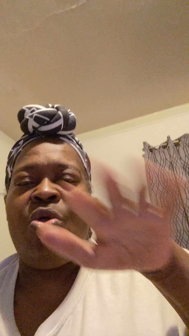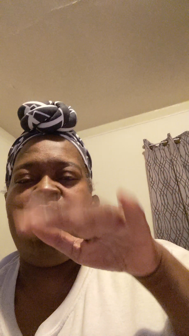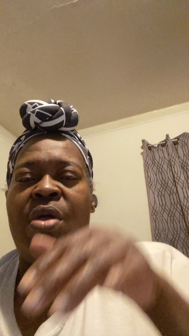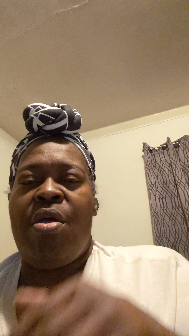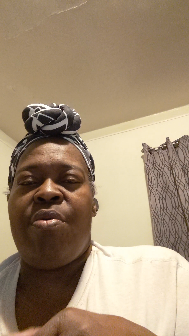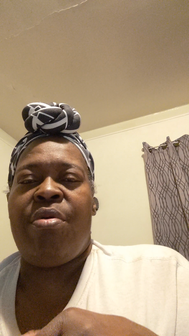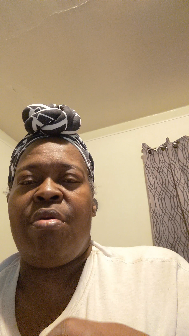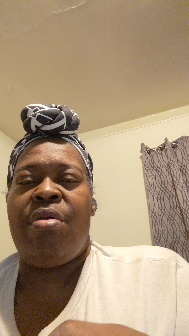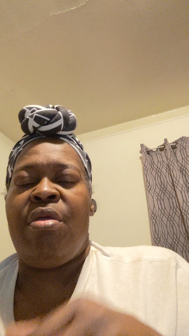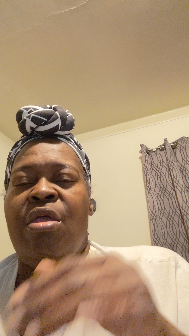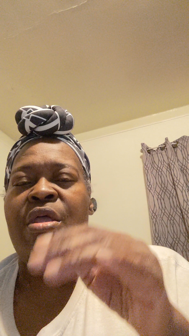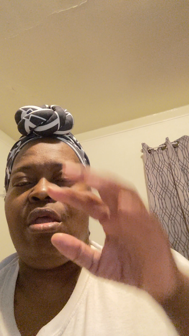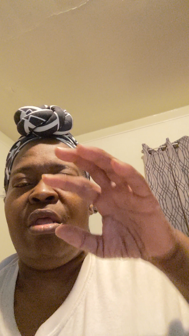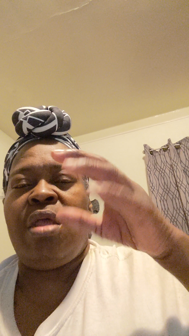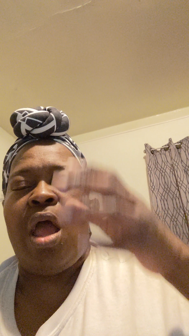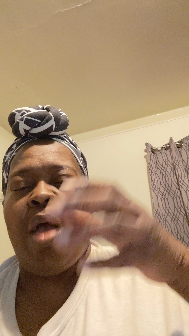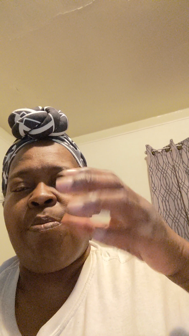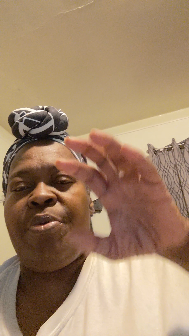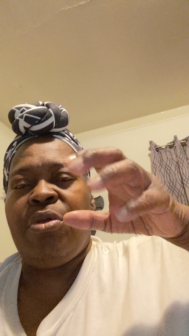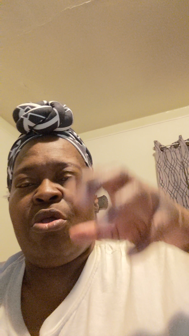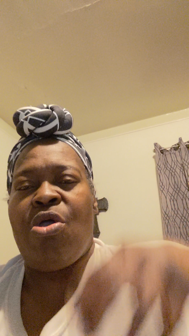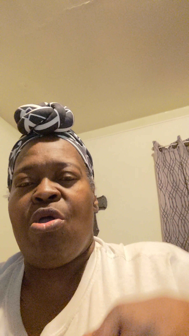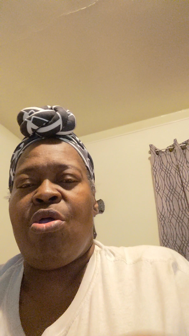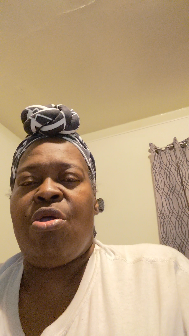jar